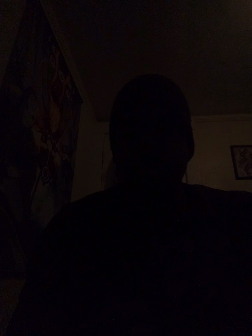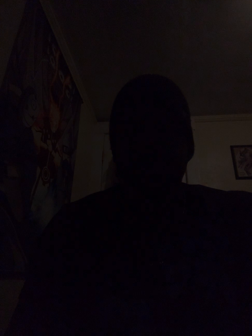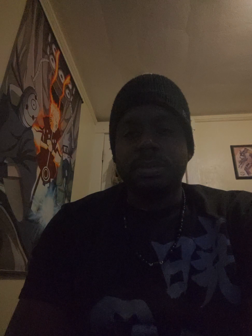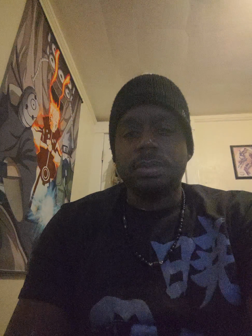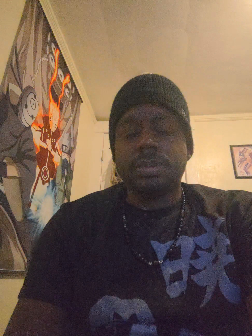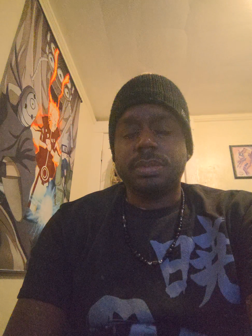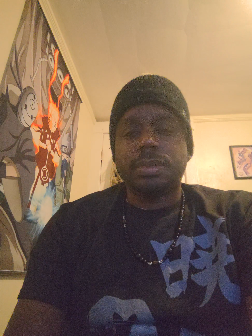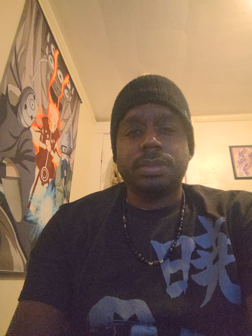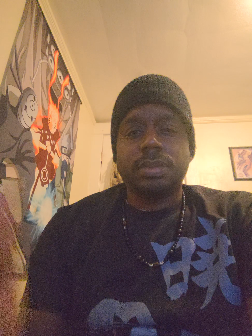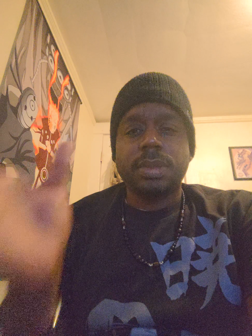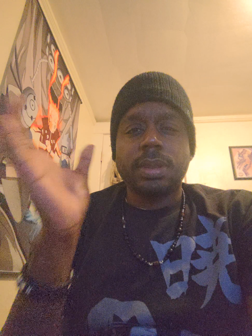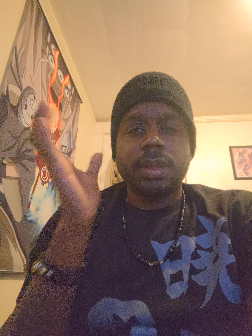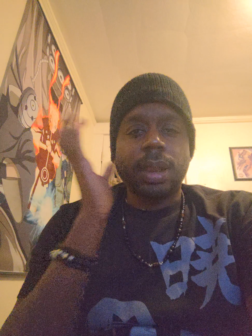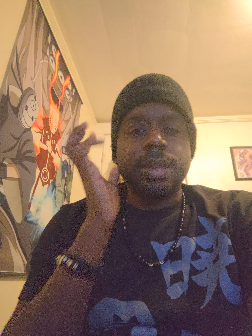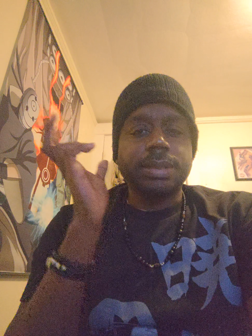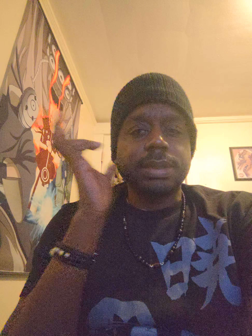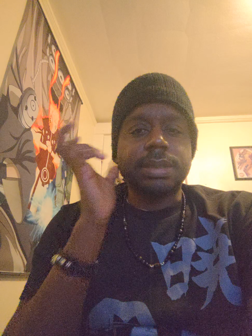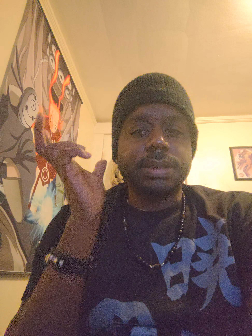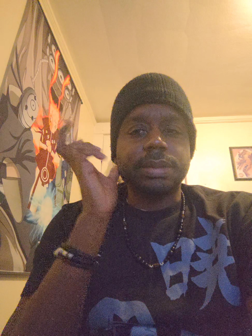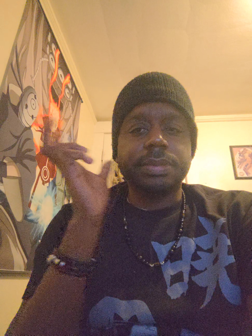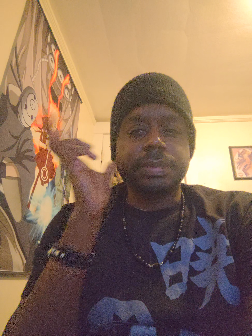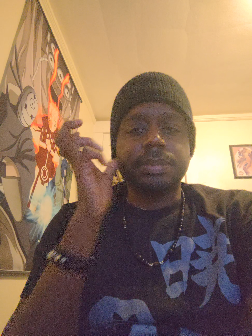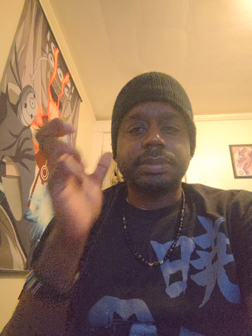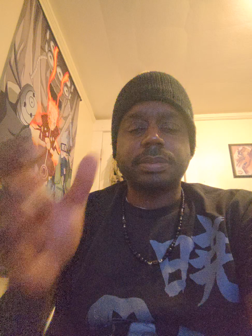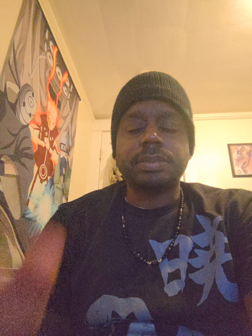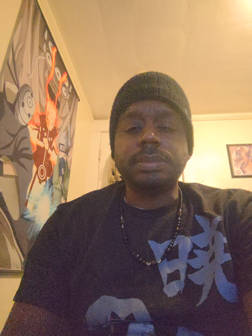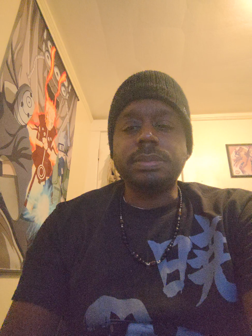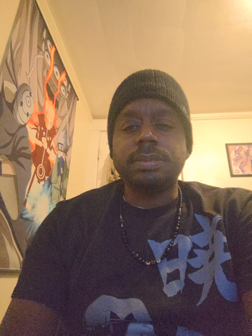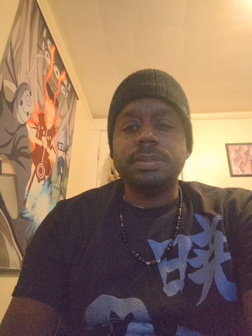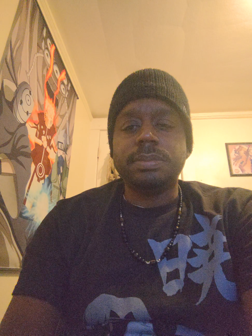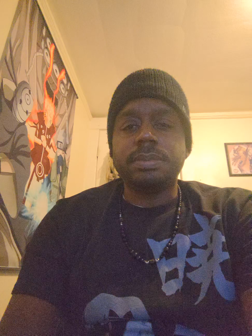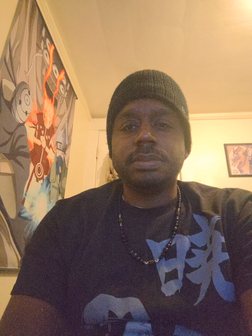listen